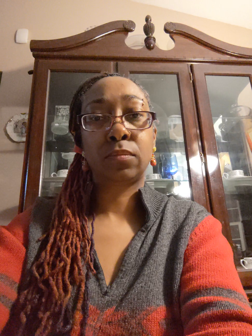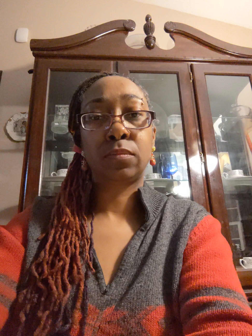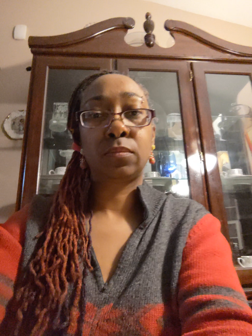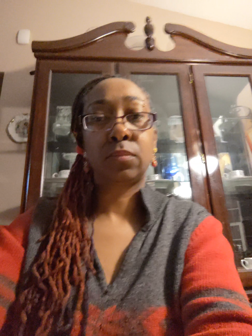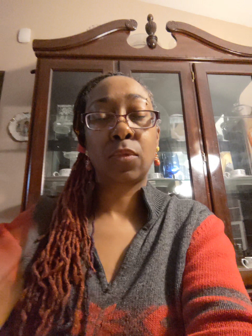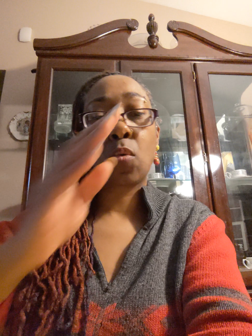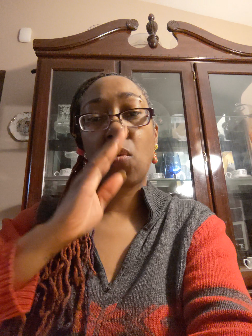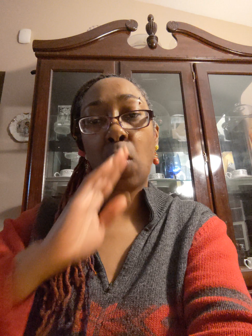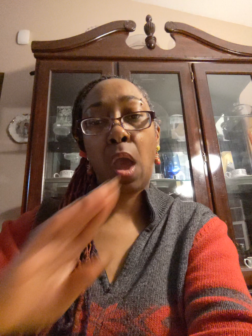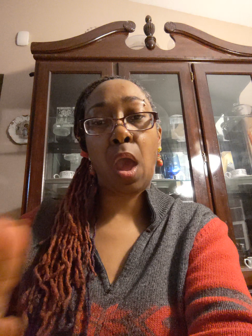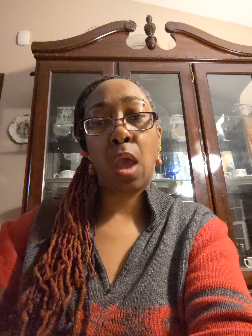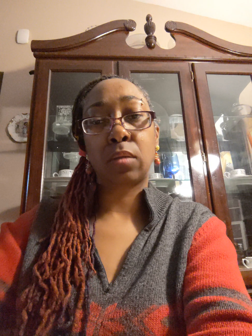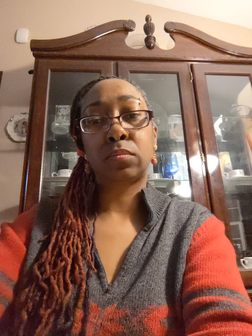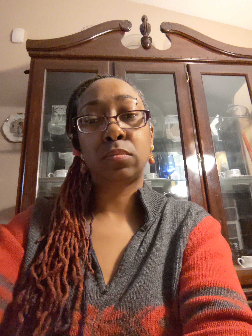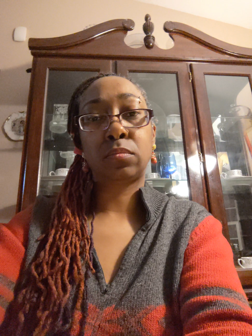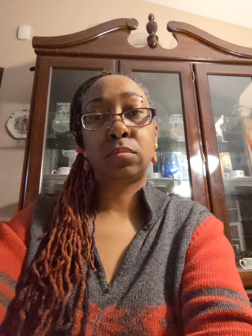quiet